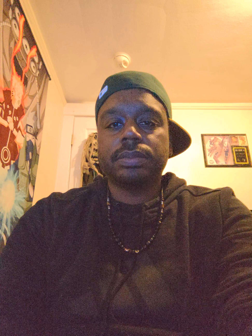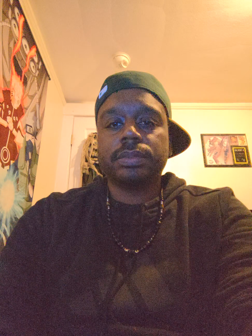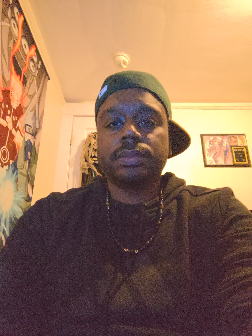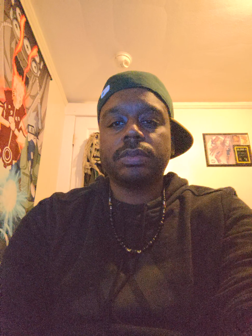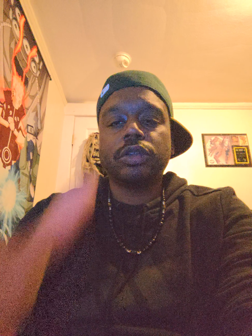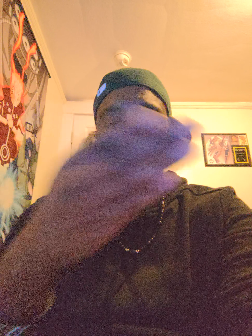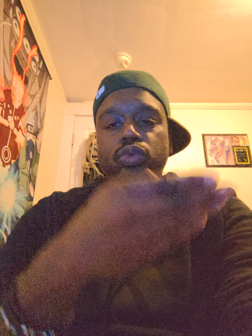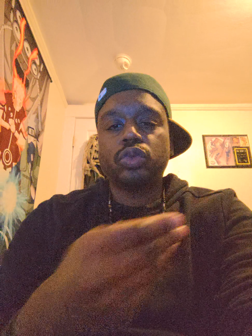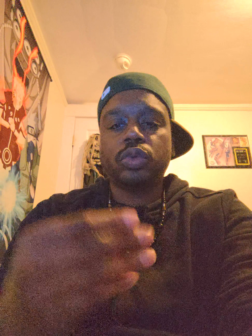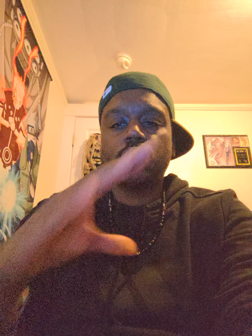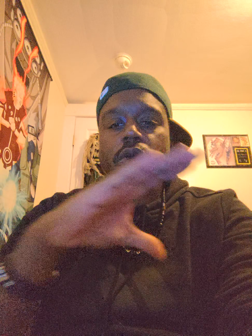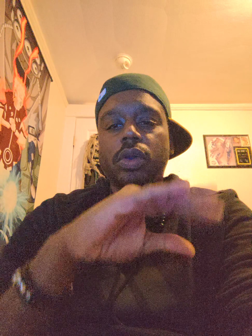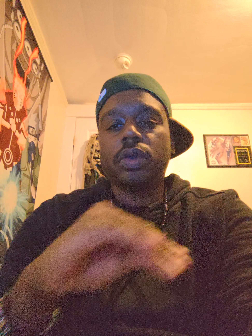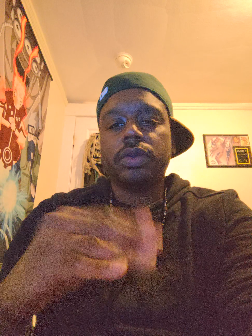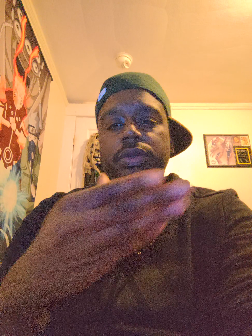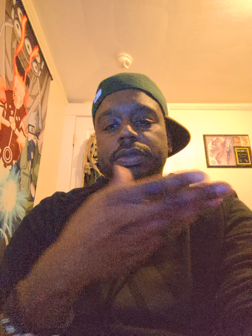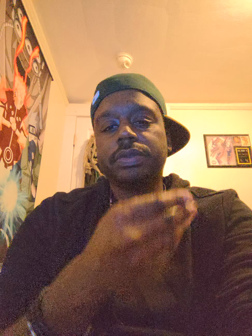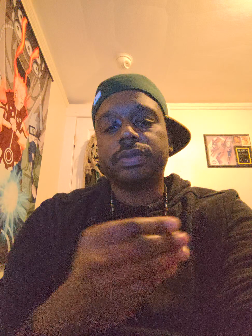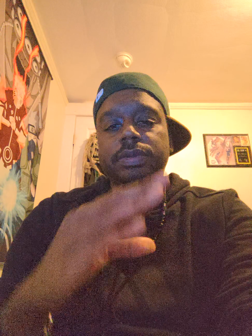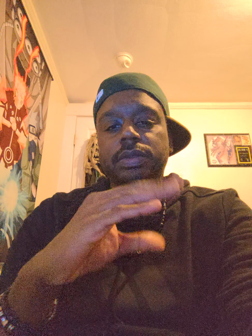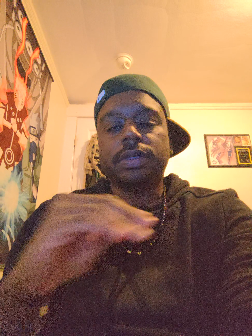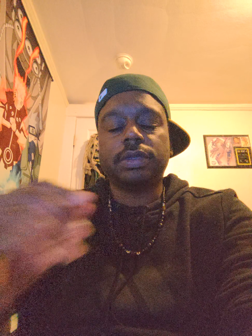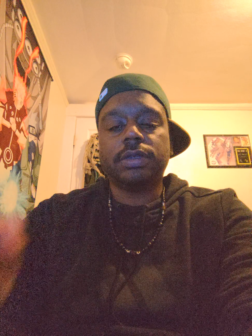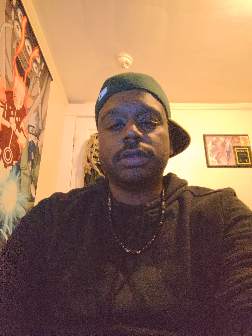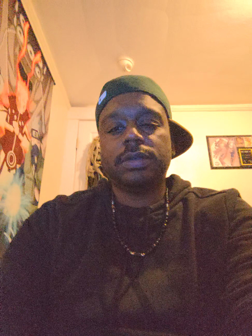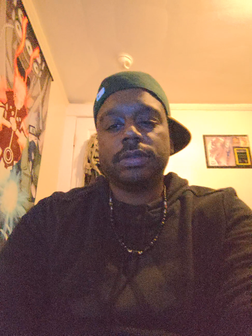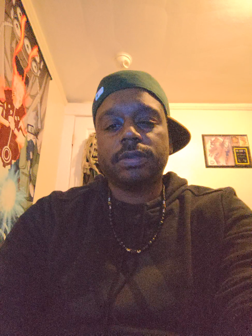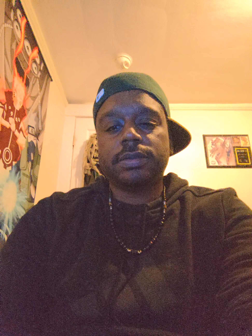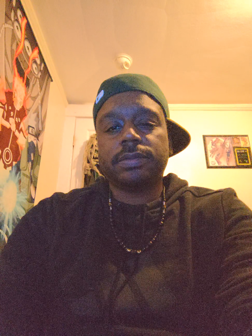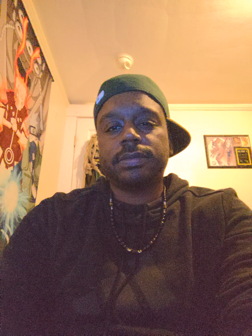story